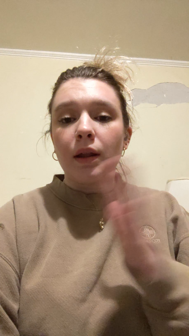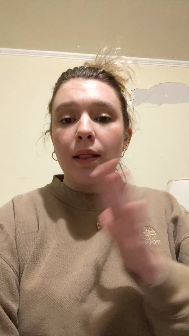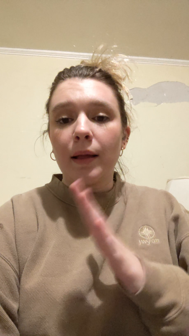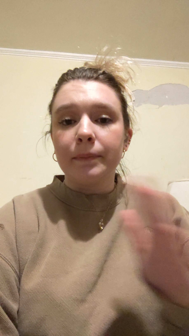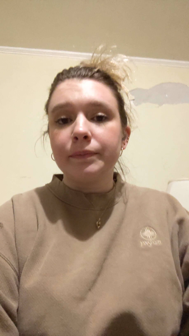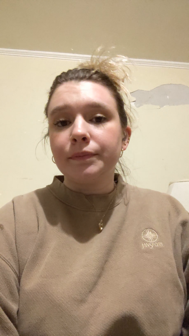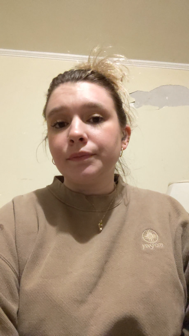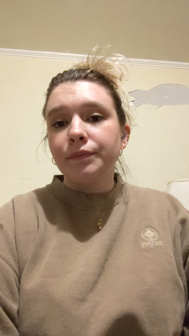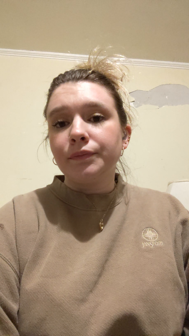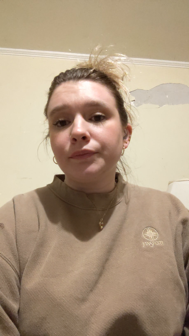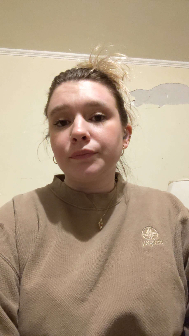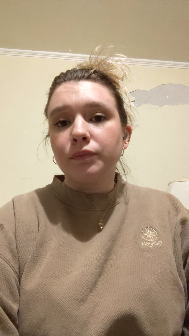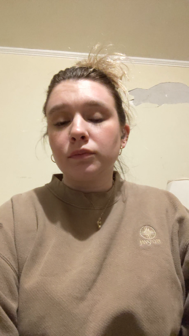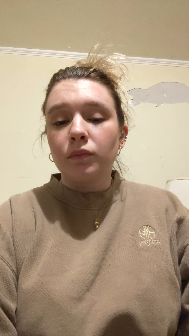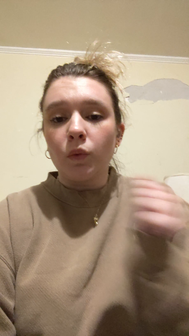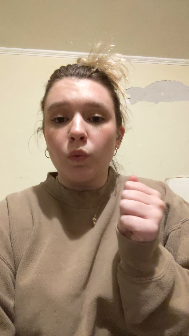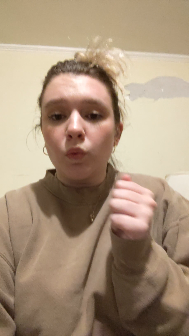cold